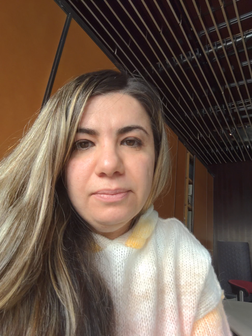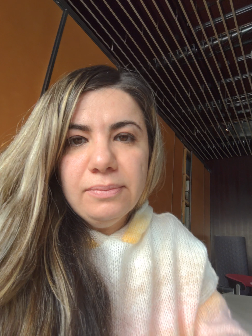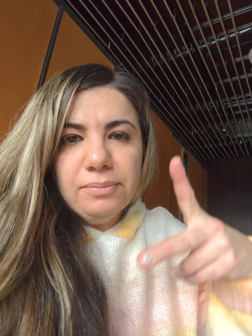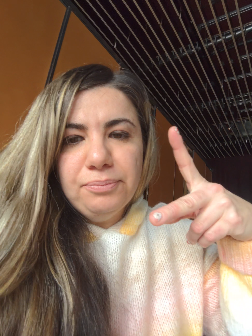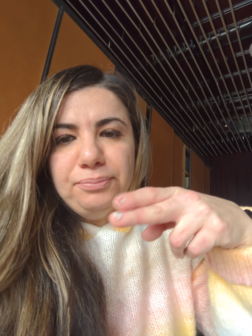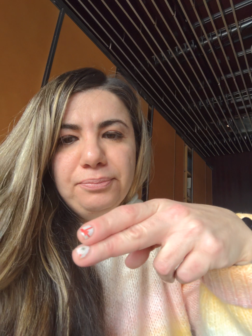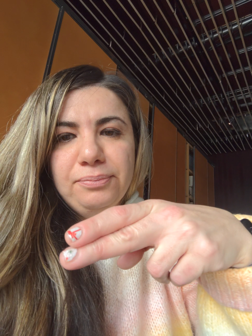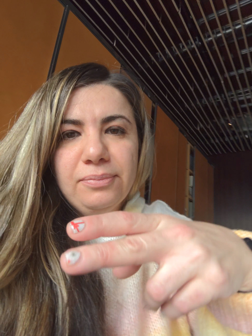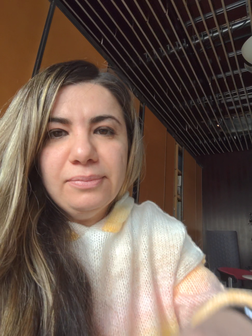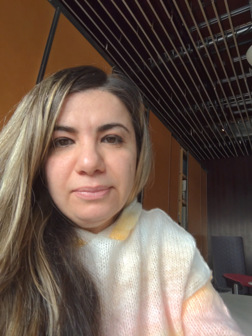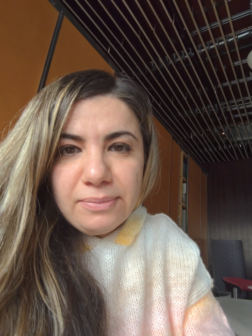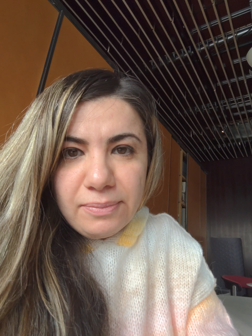cut